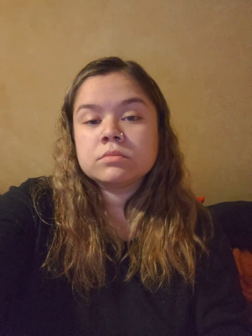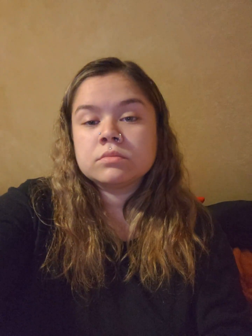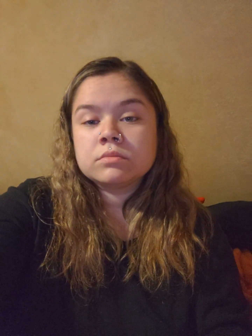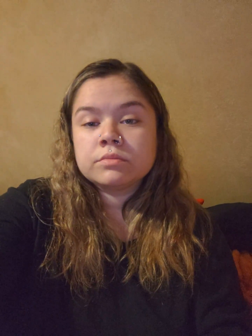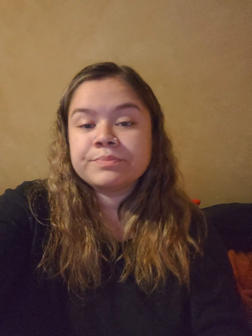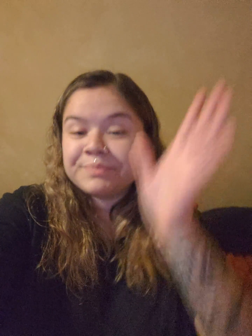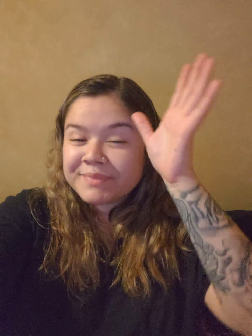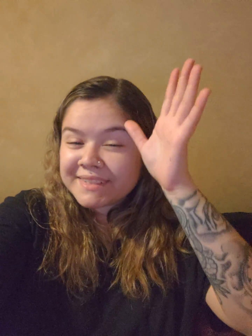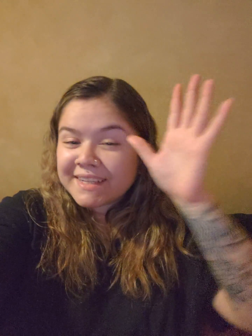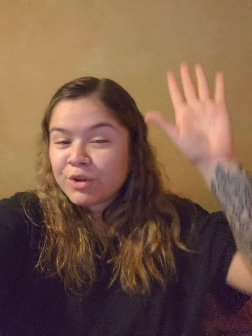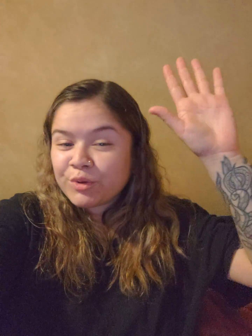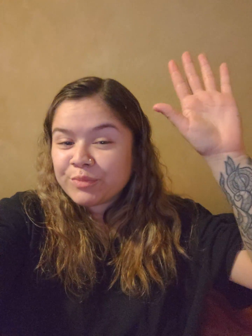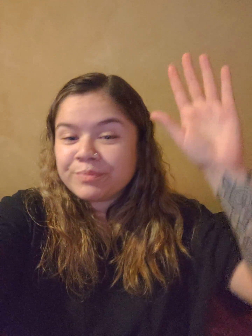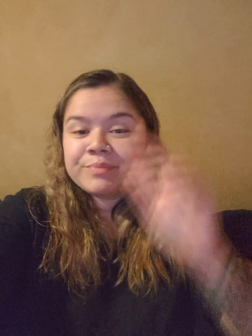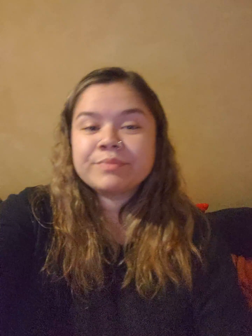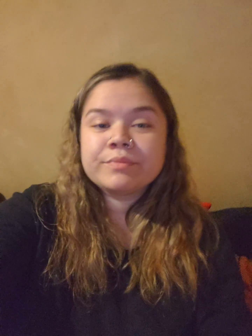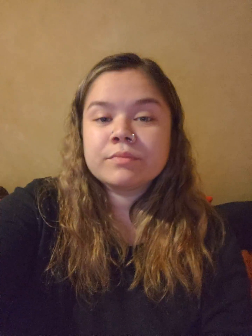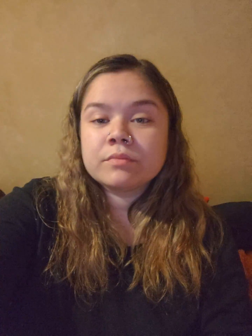deer